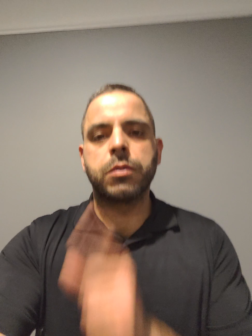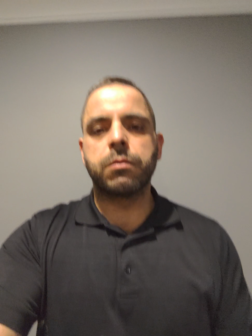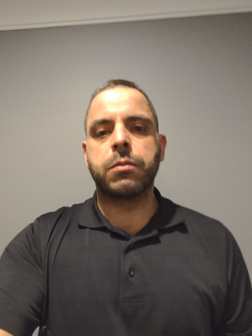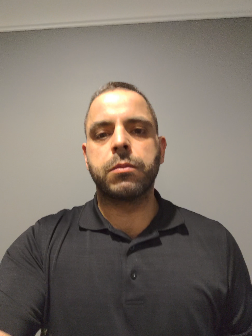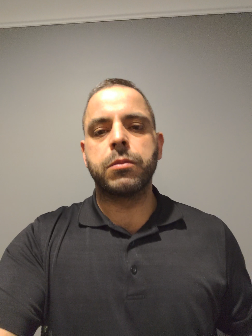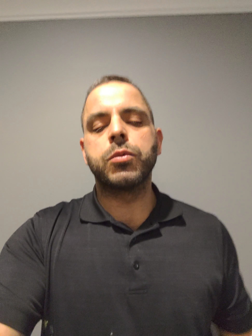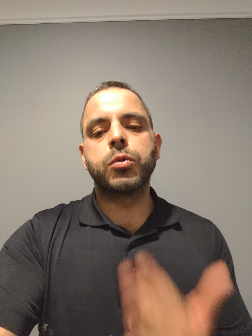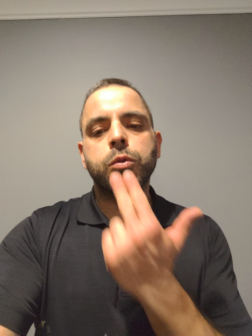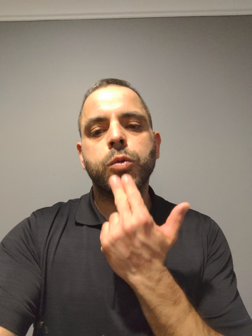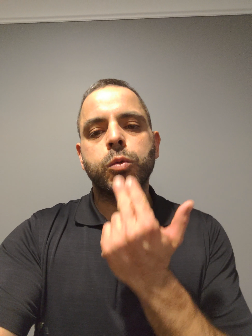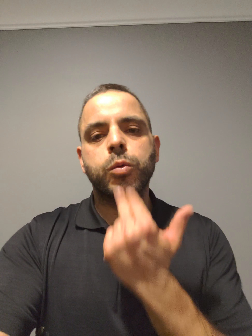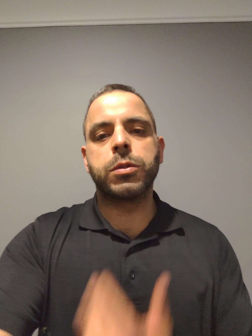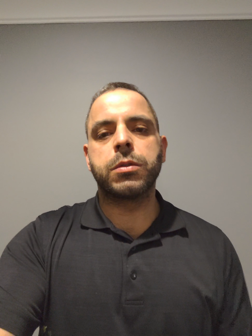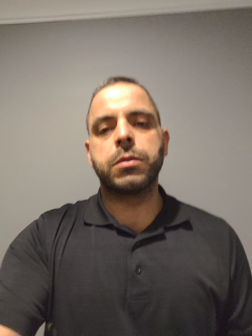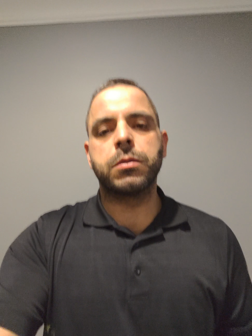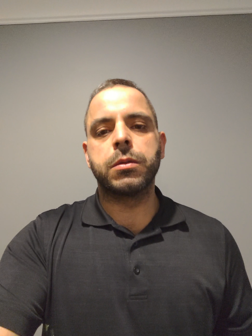cute